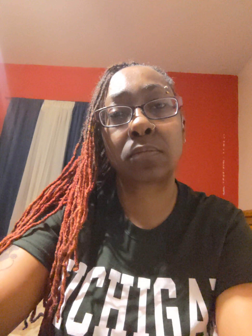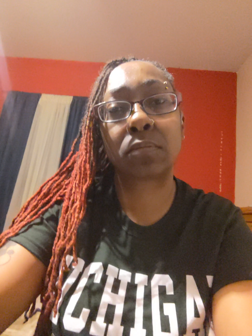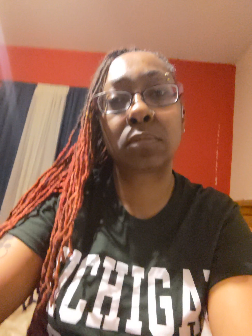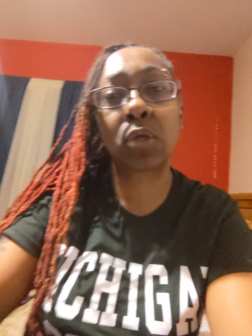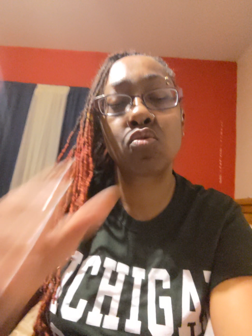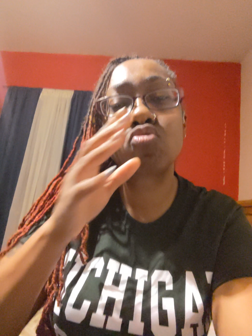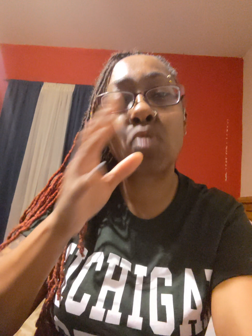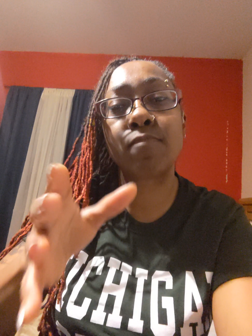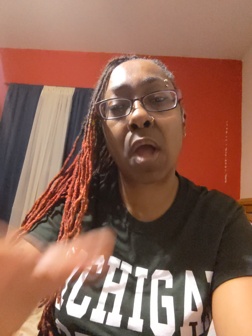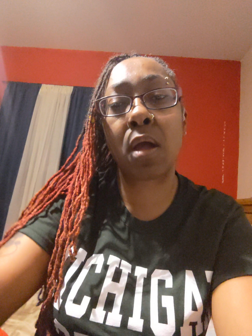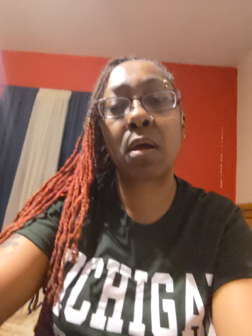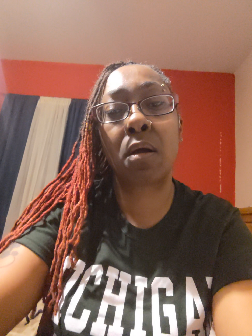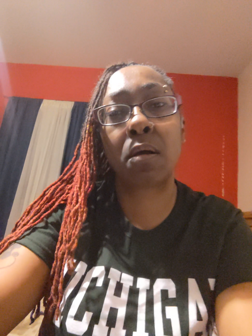grandma